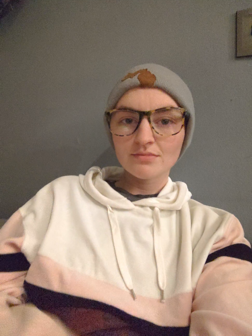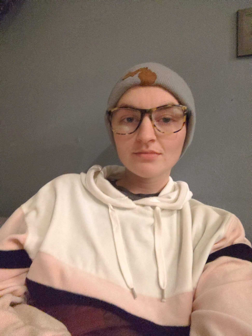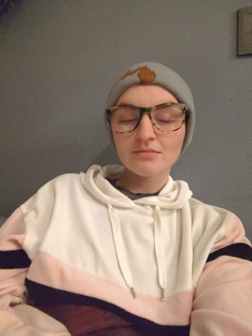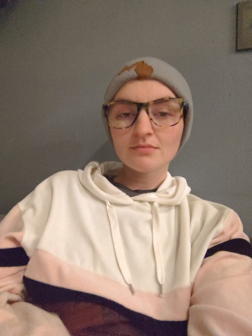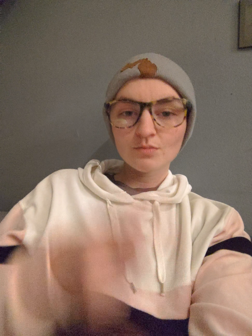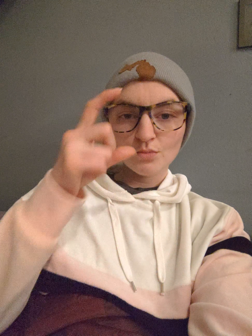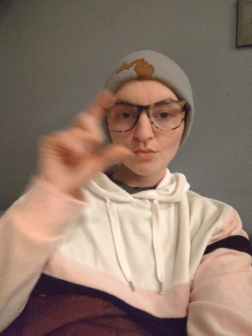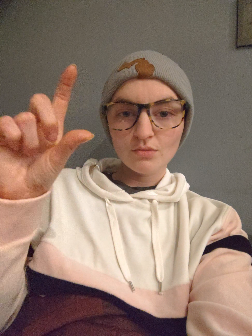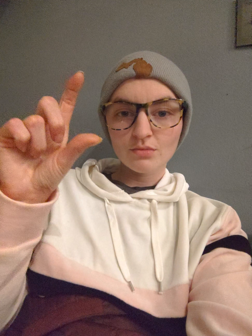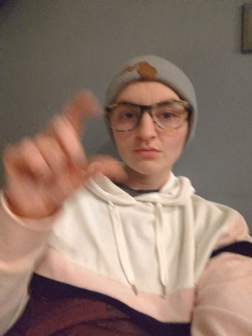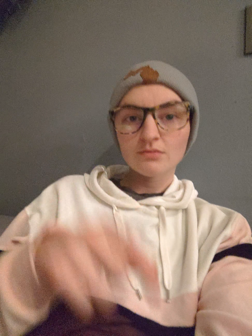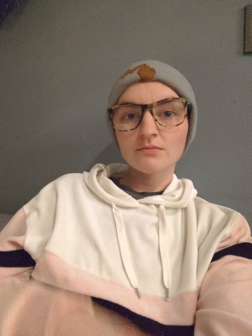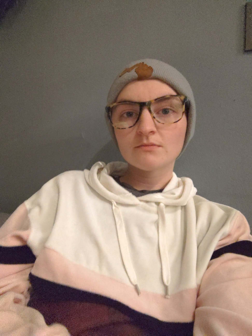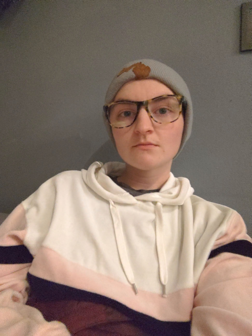moon